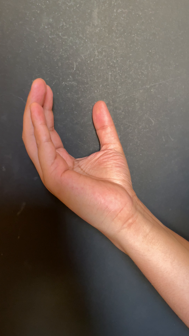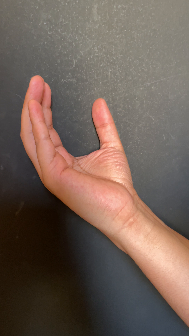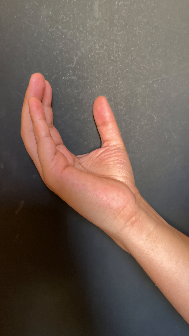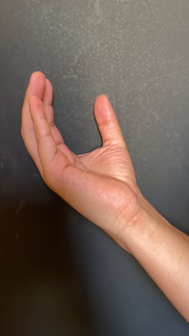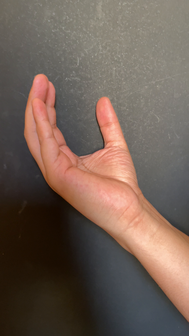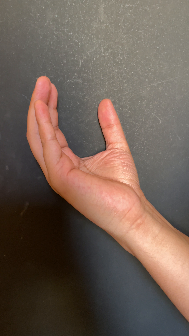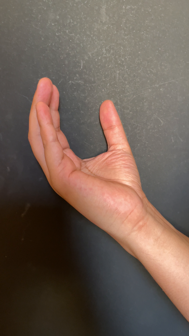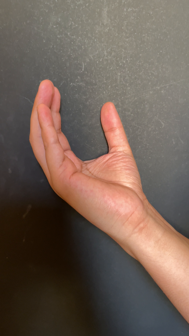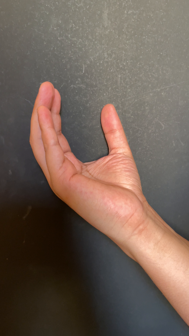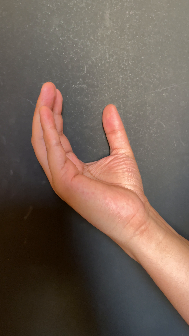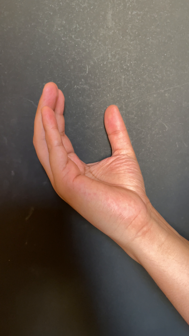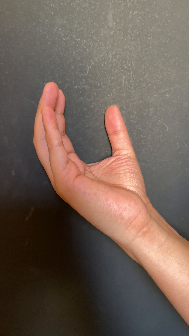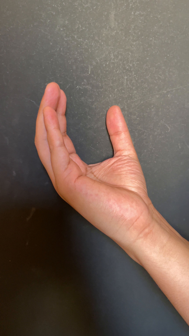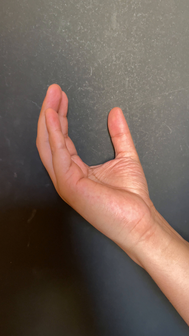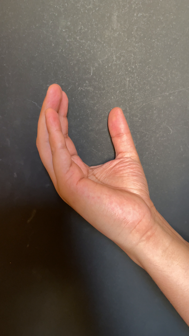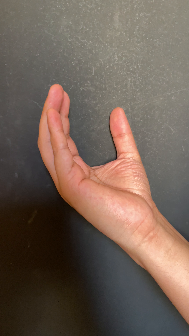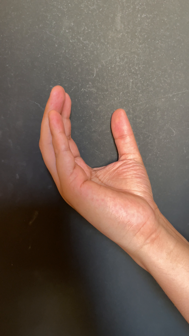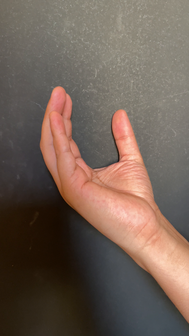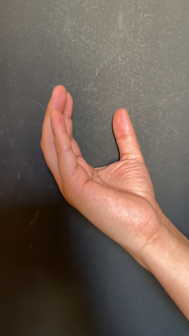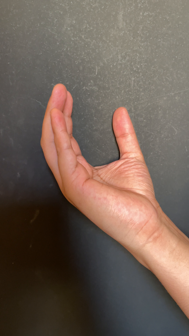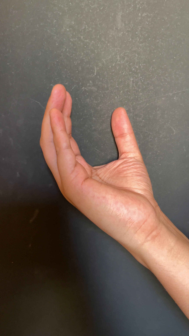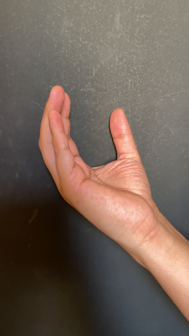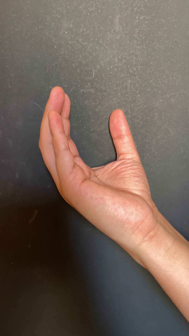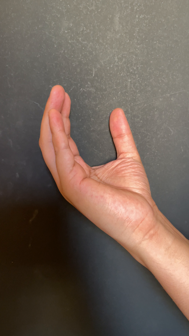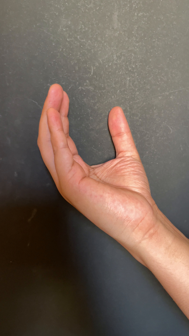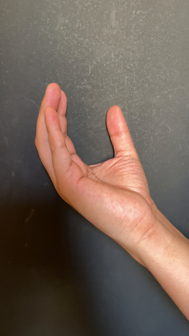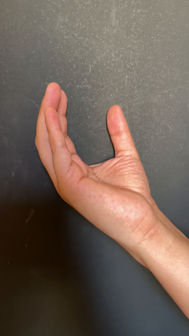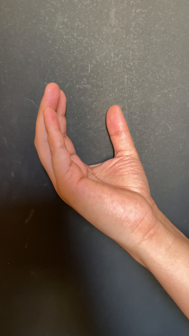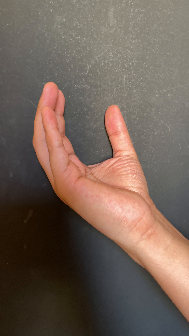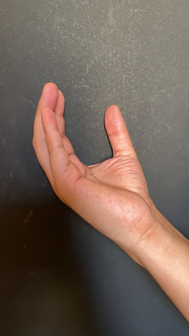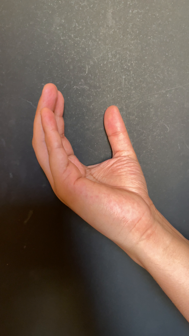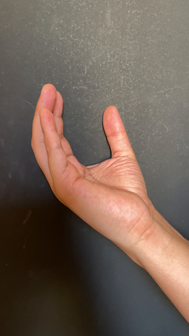य